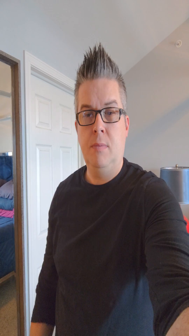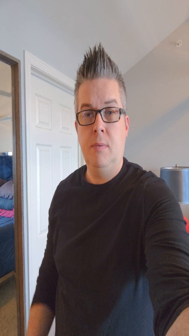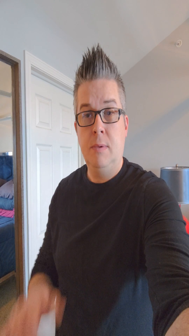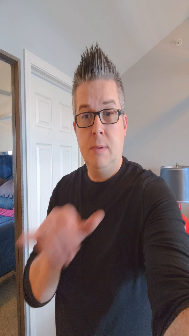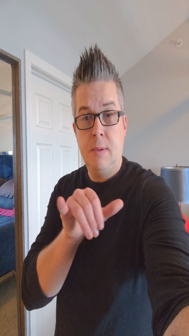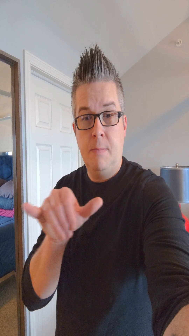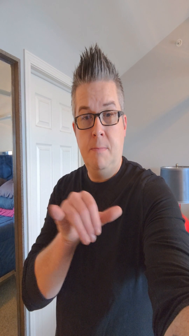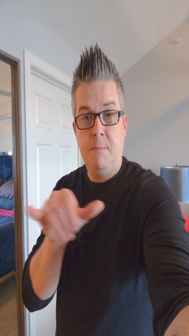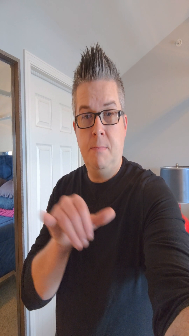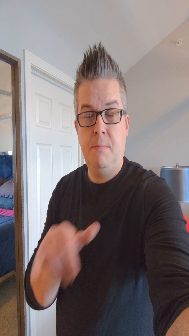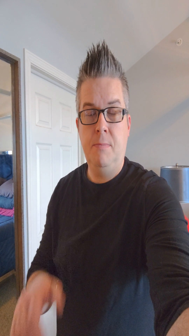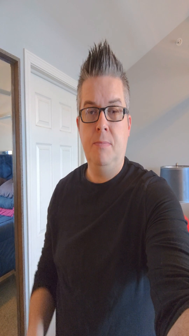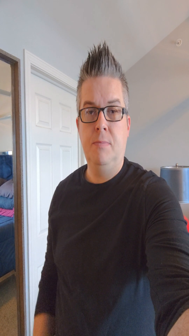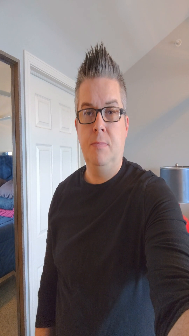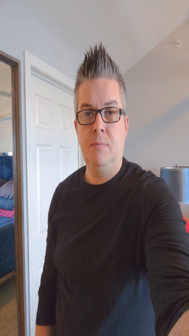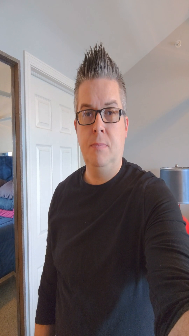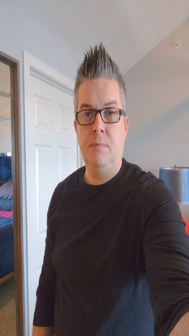same